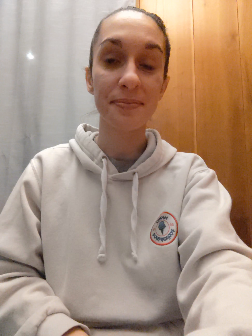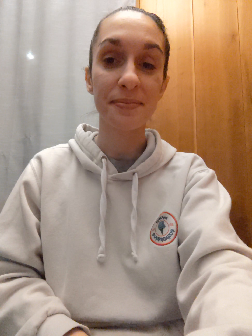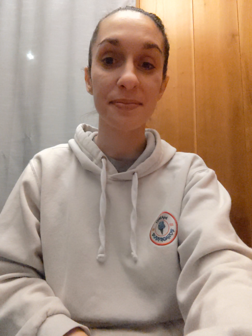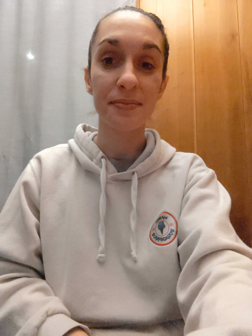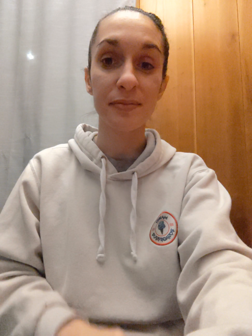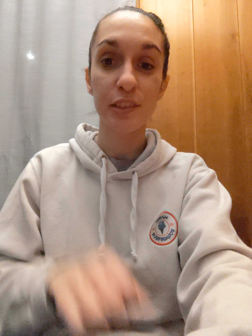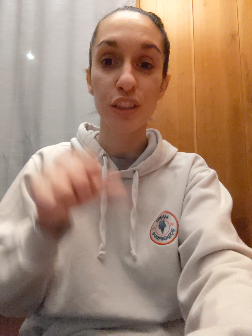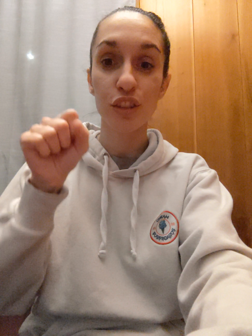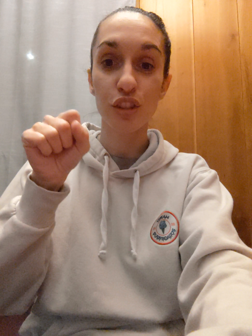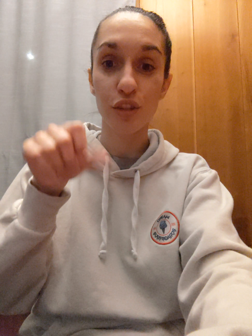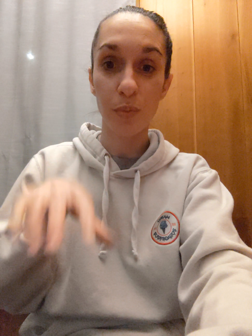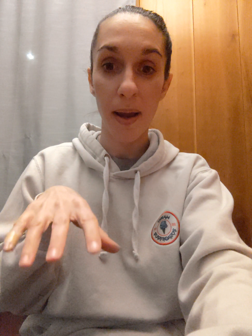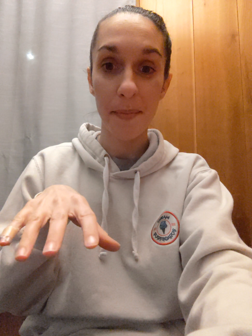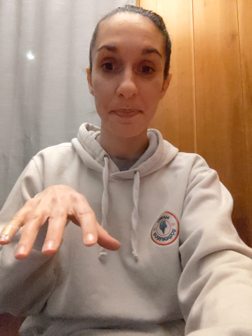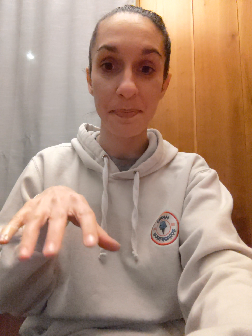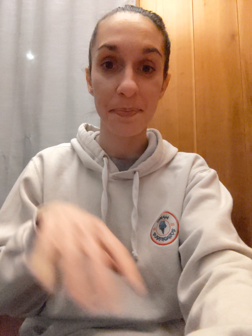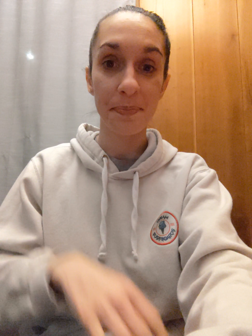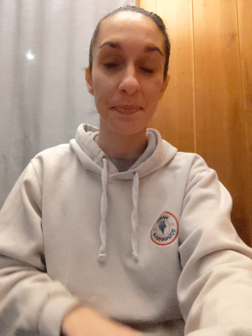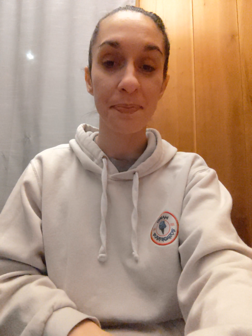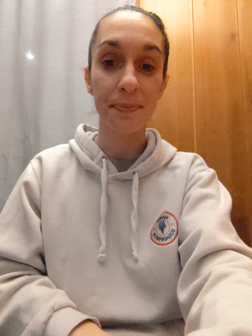drop